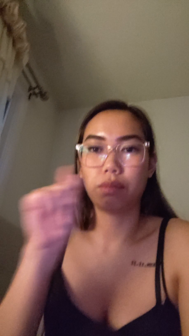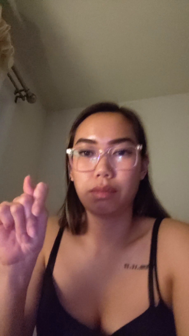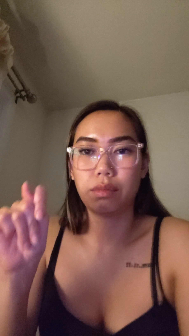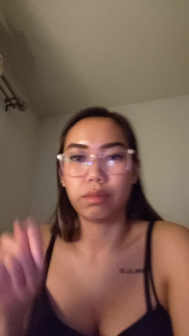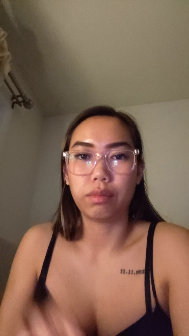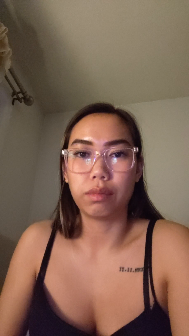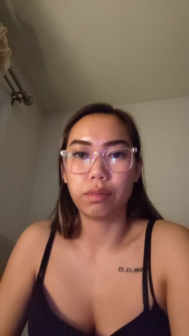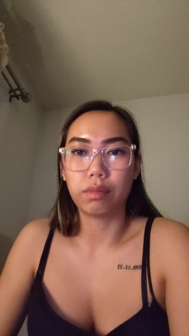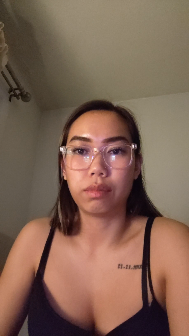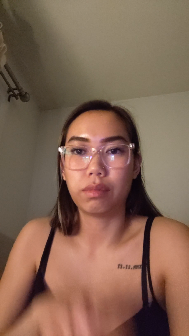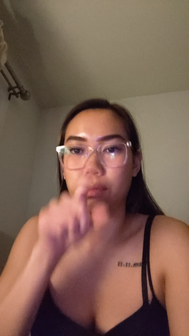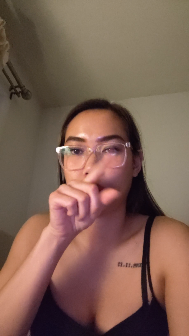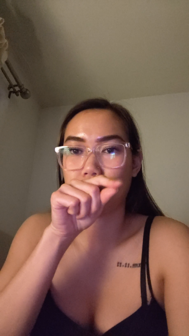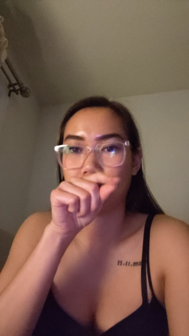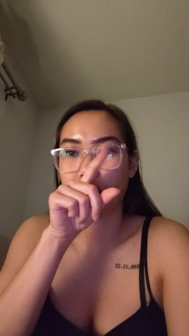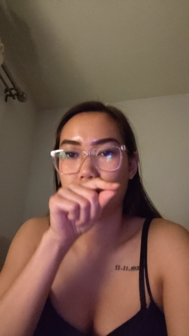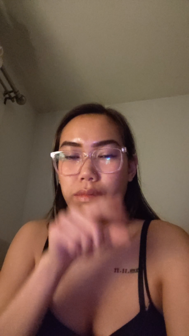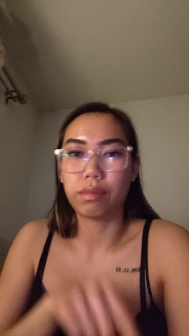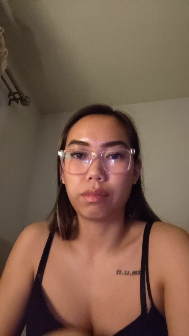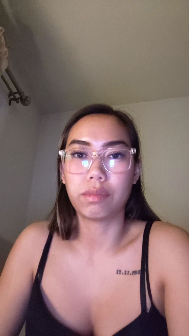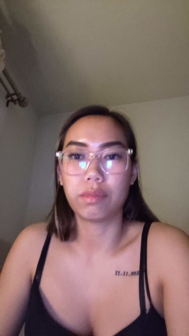chicken